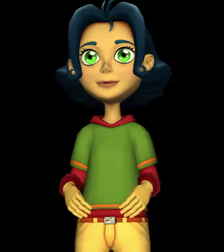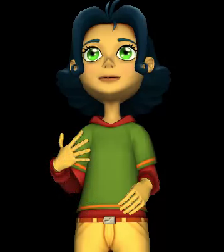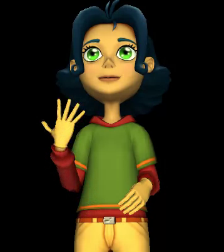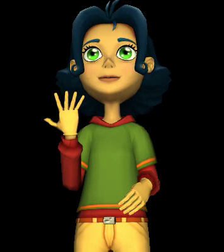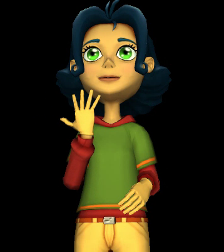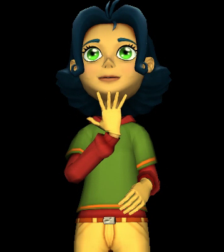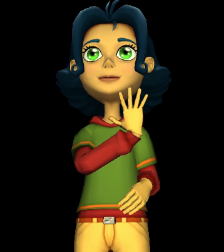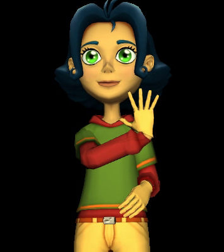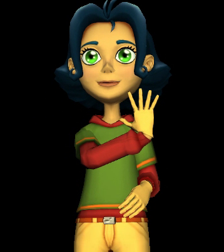لون